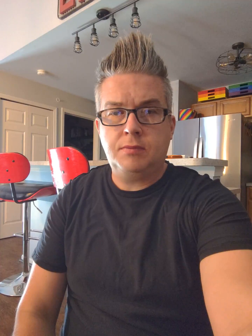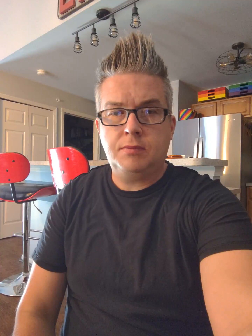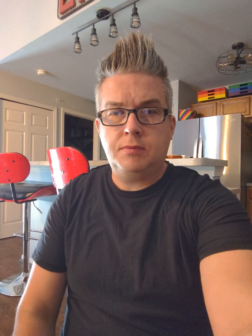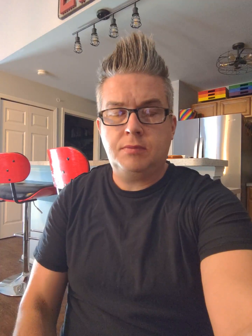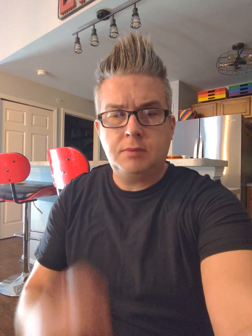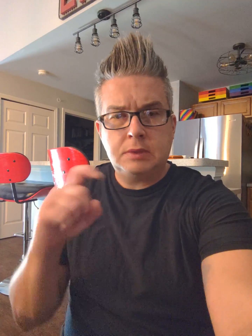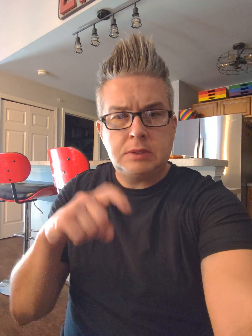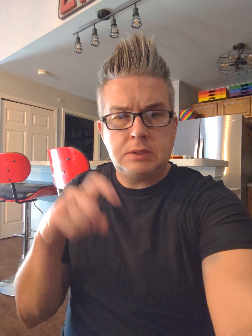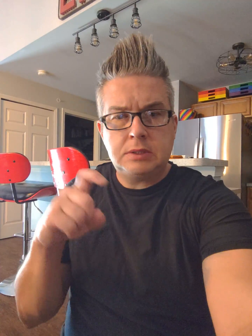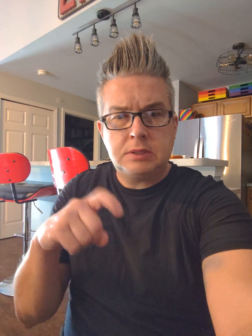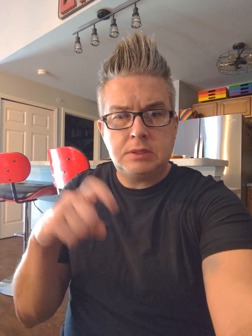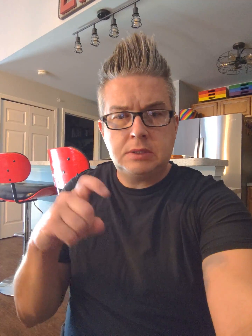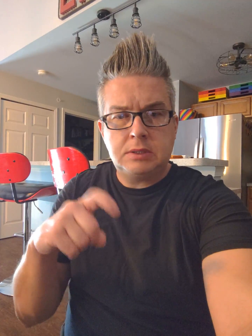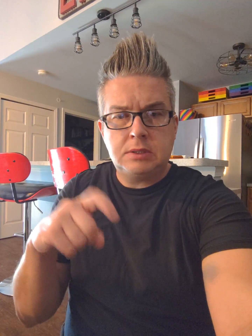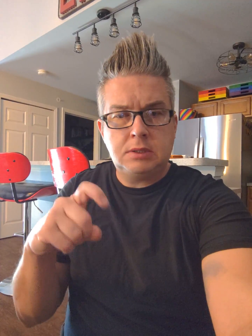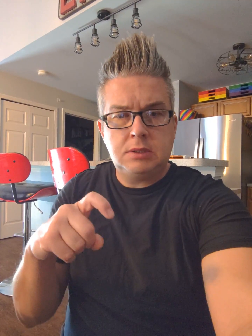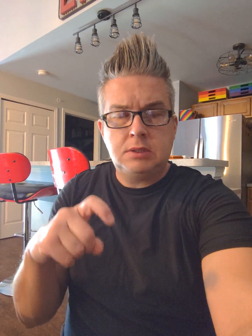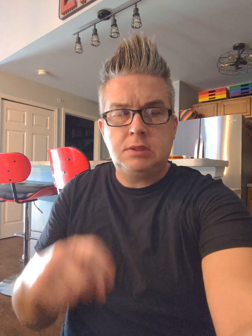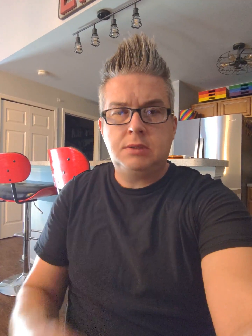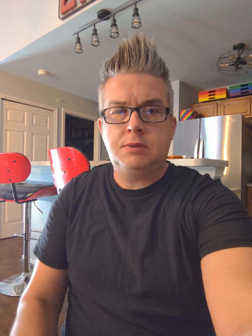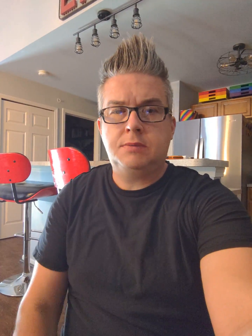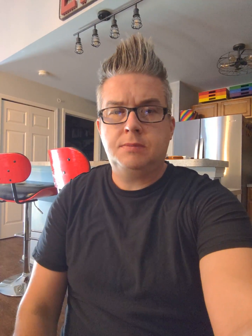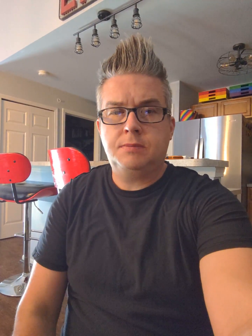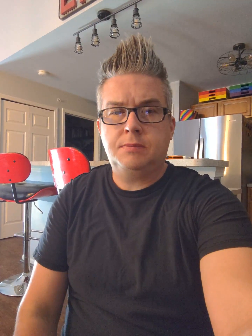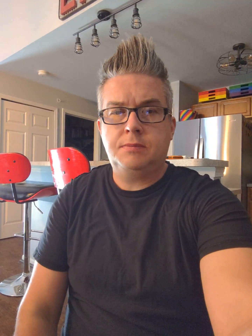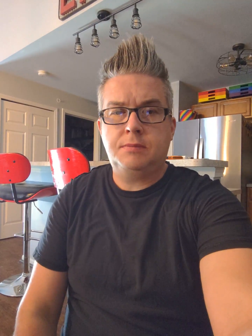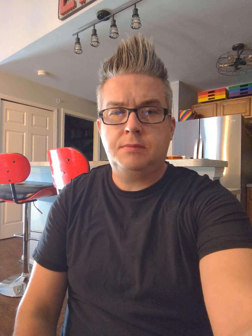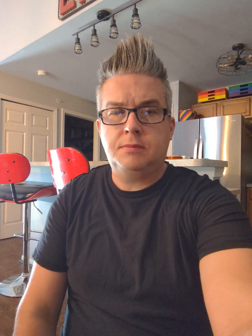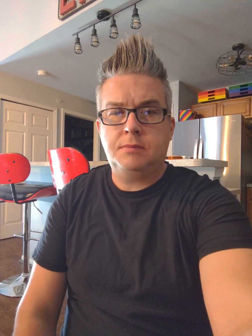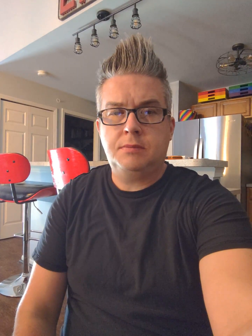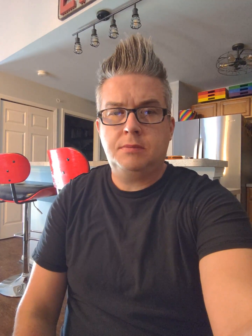should